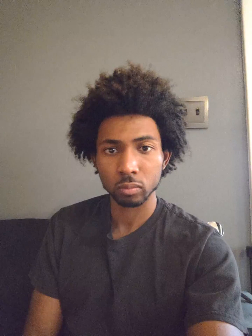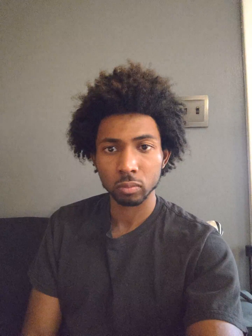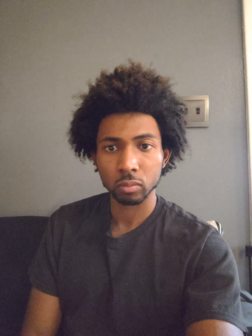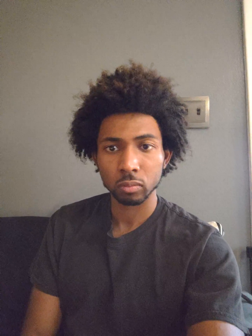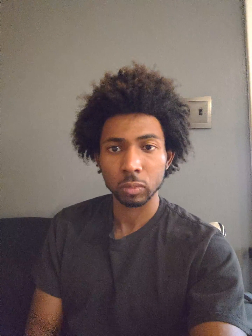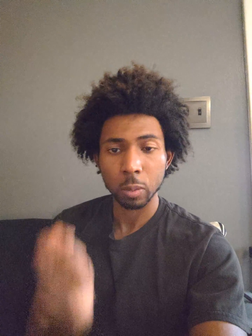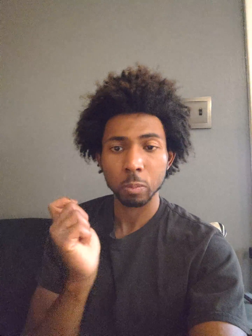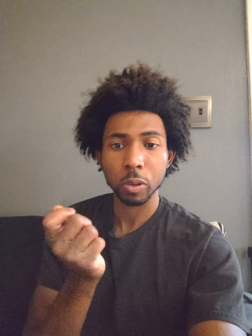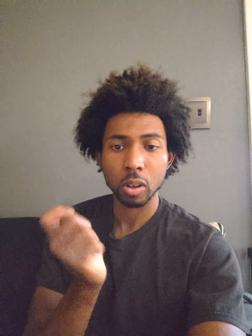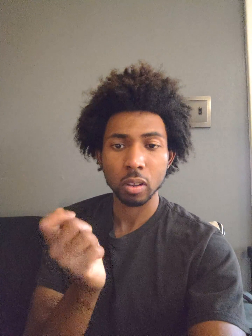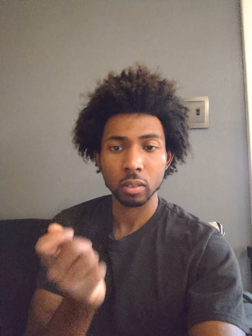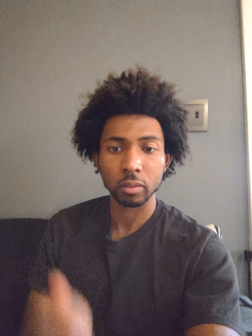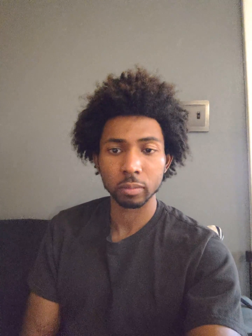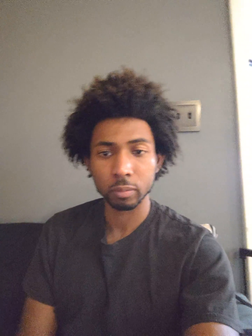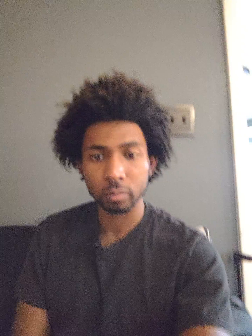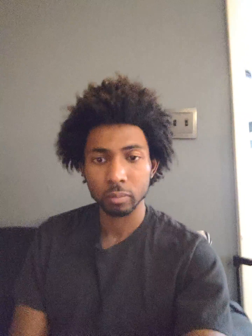bat